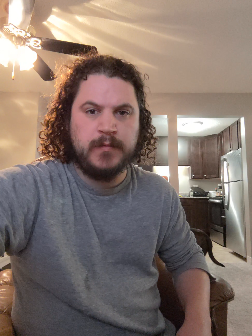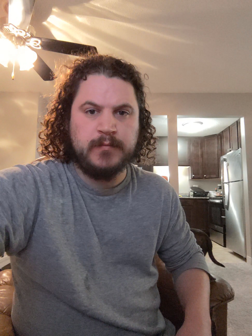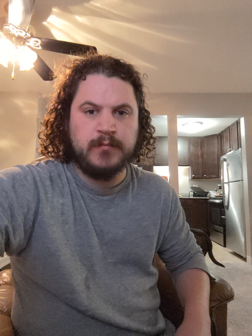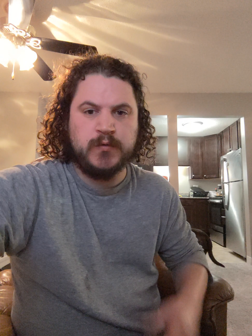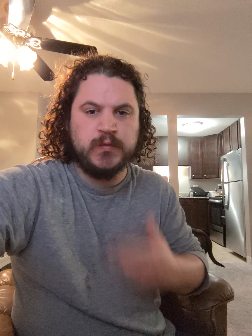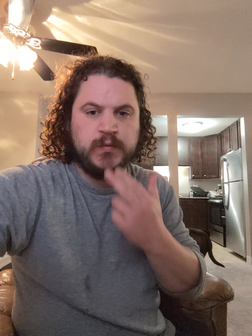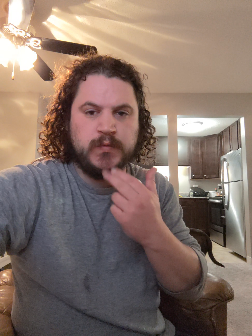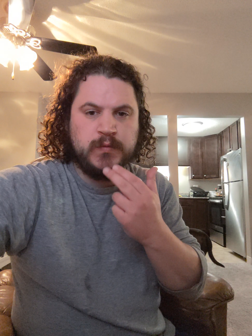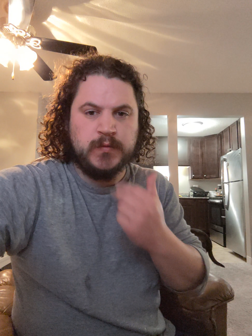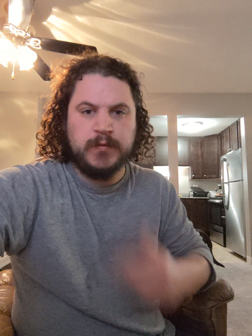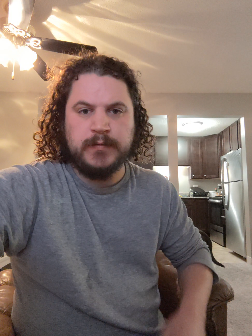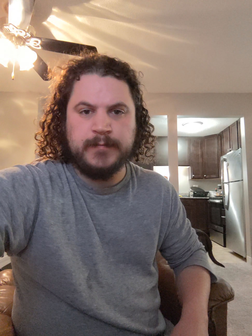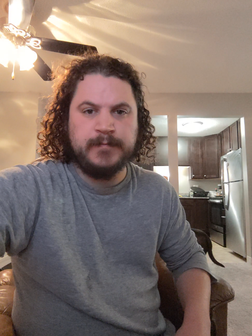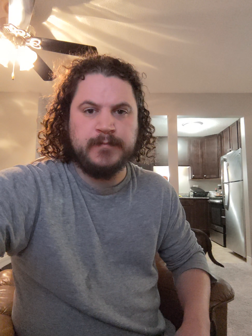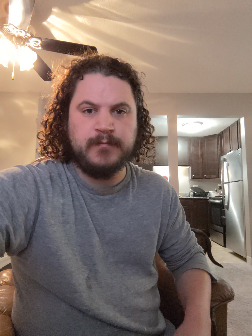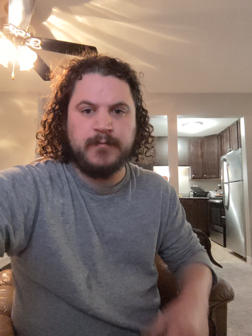cute